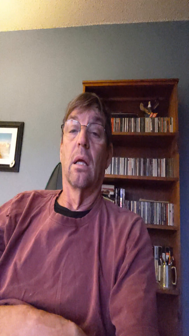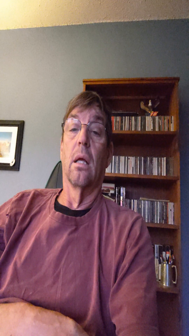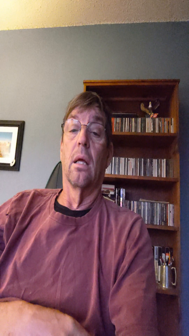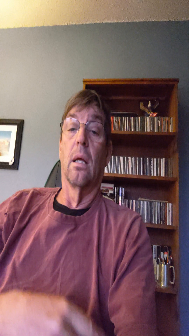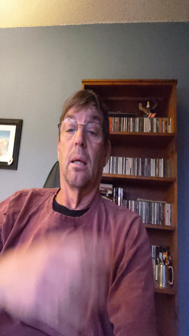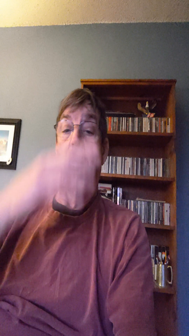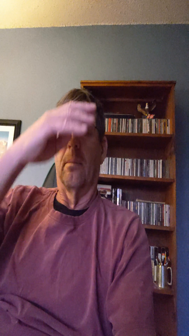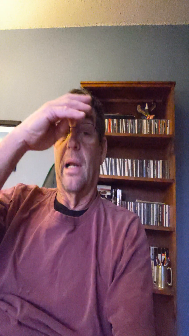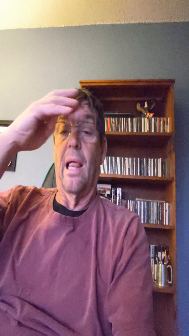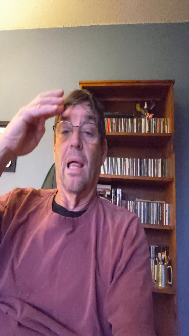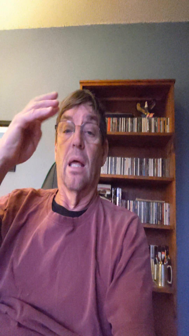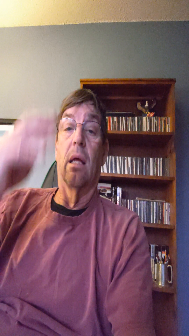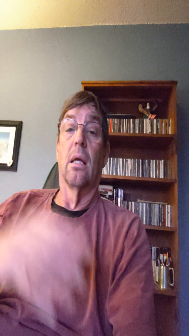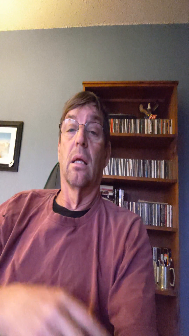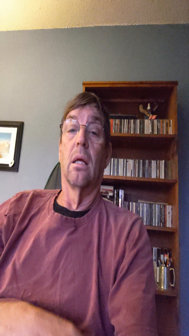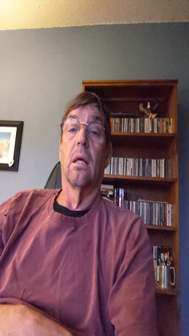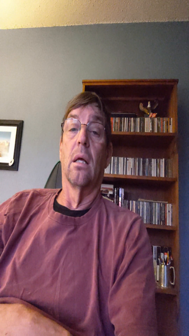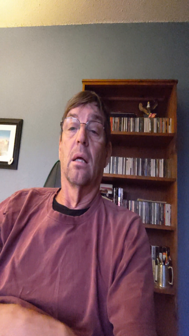black